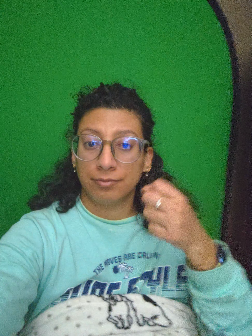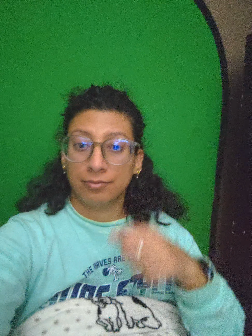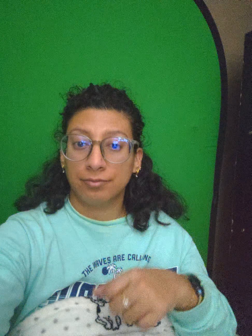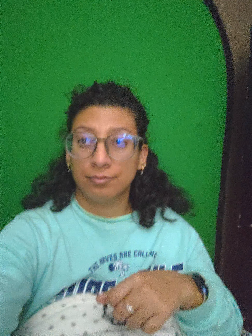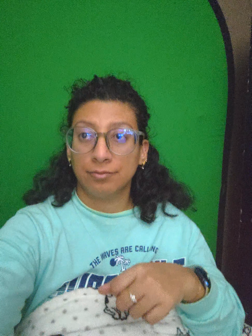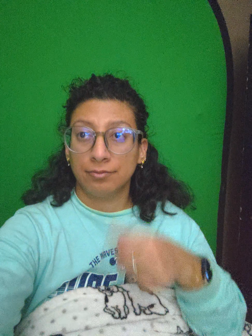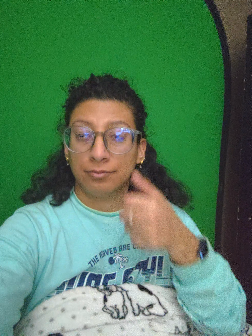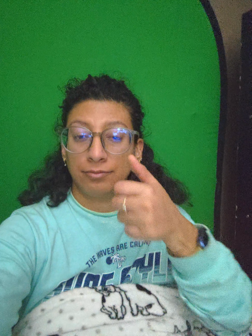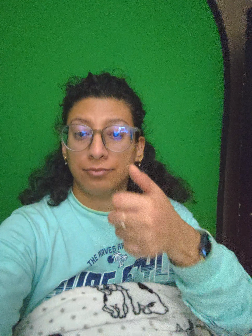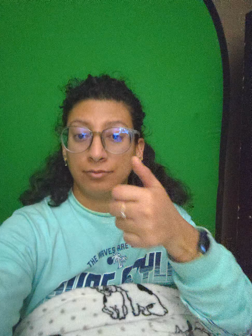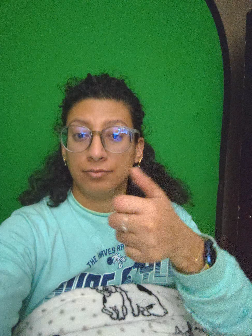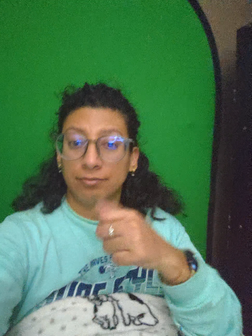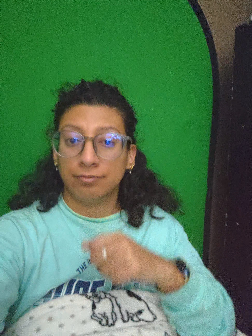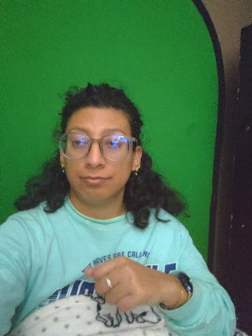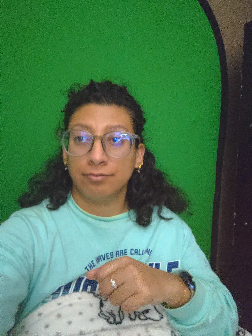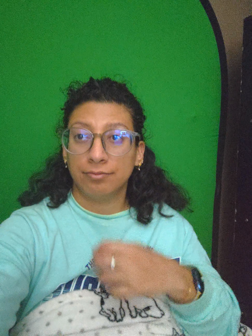yourself